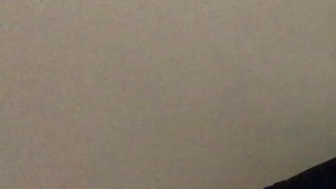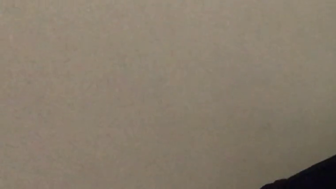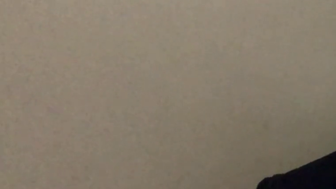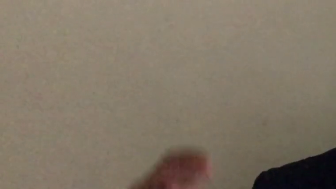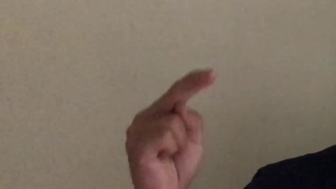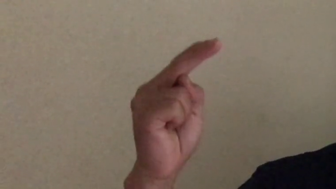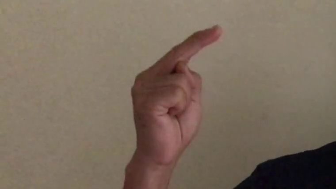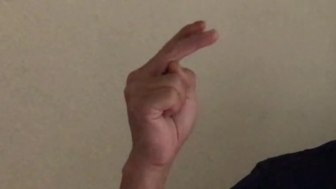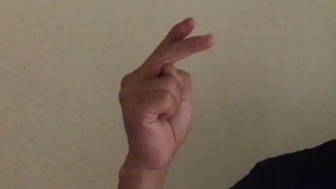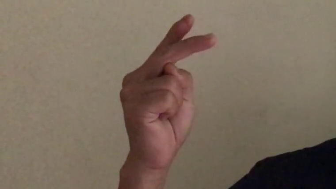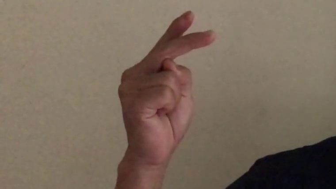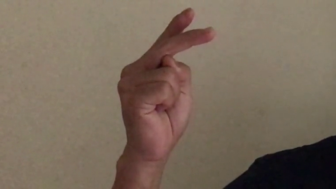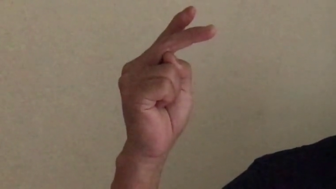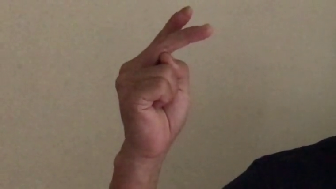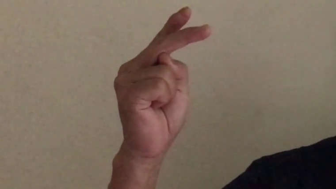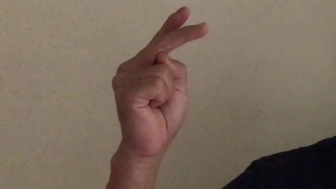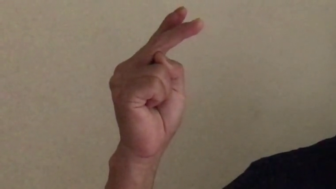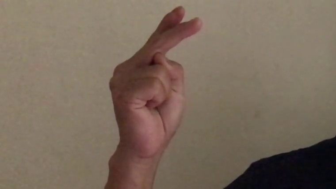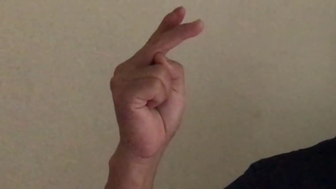थ